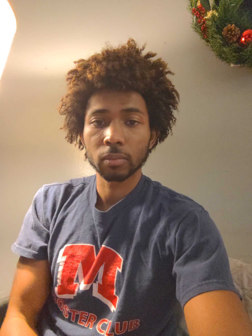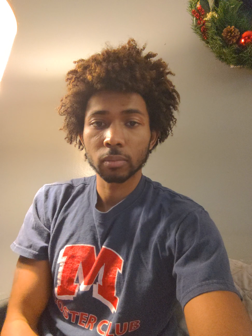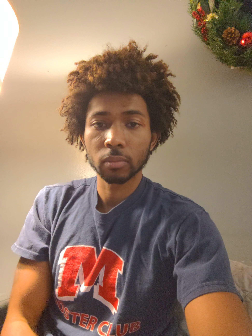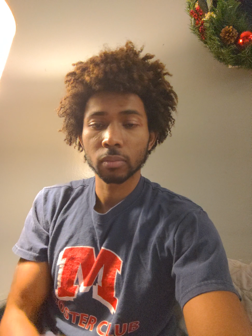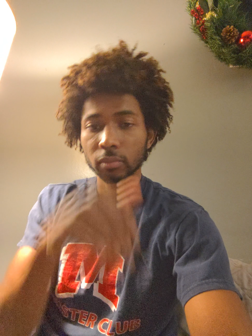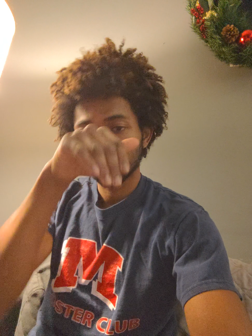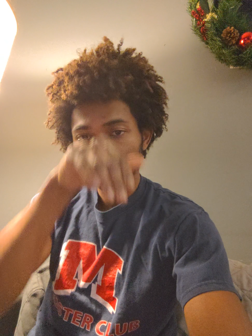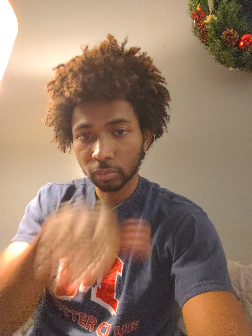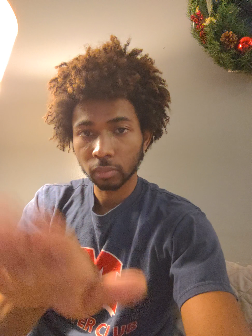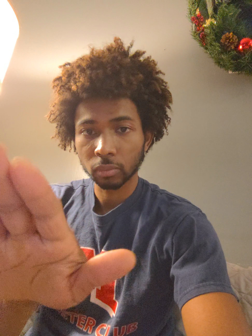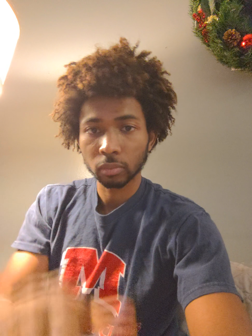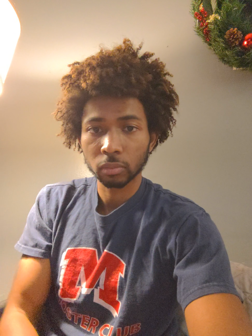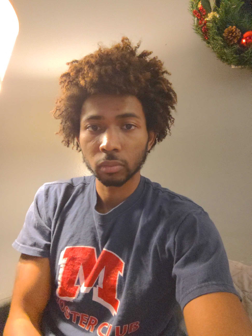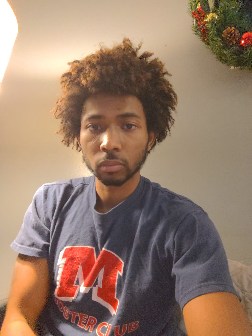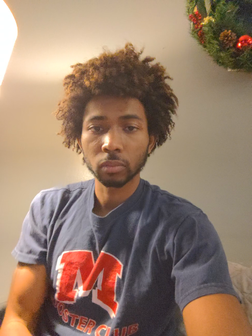elephant